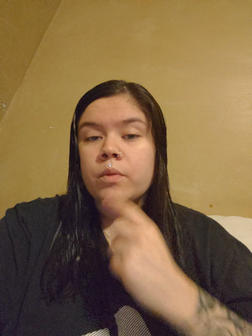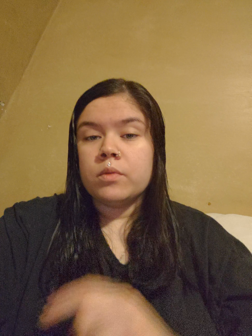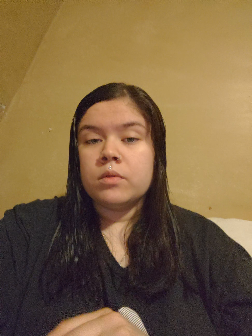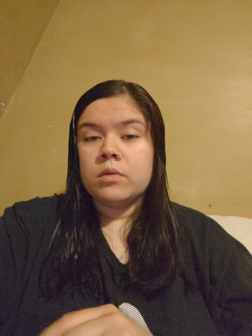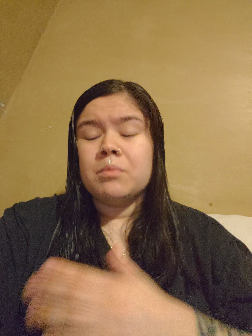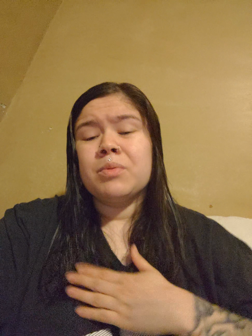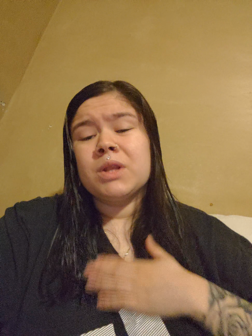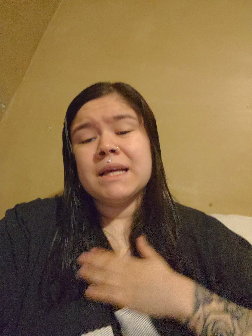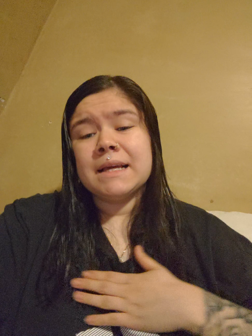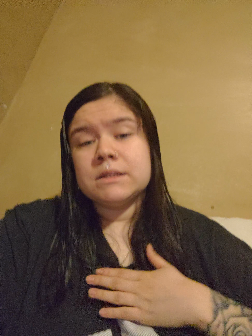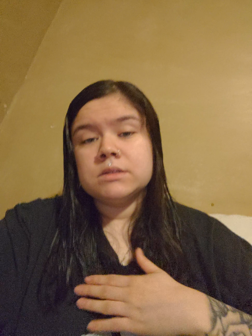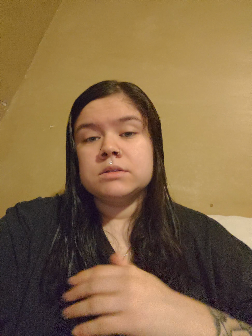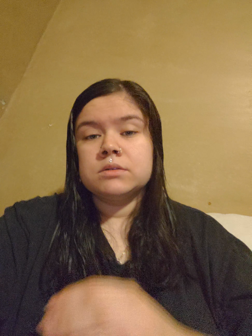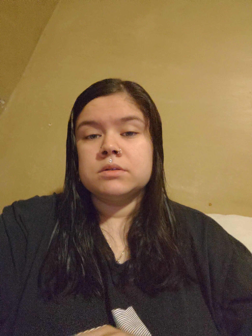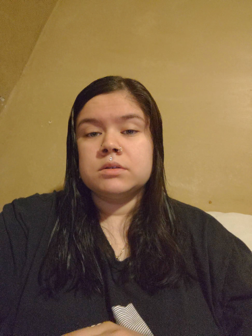please